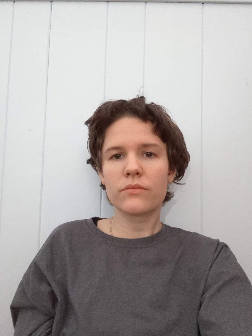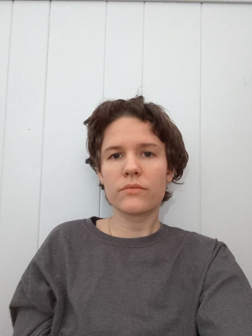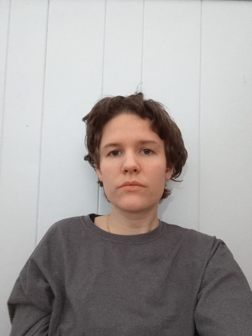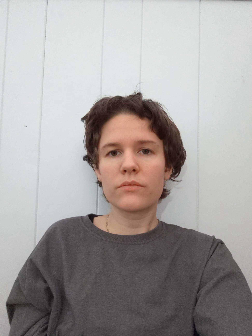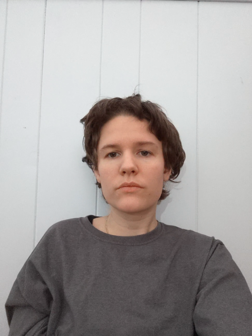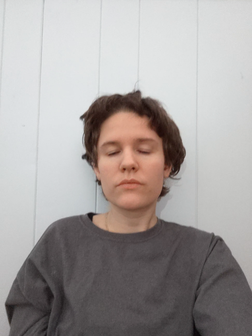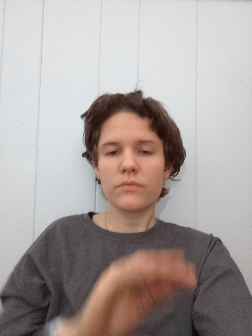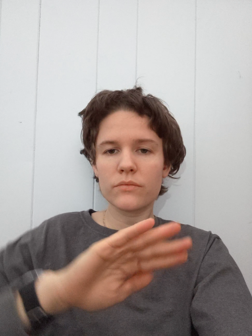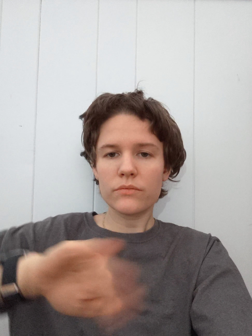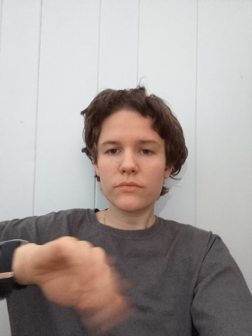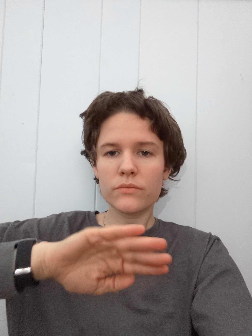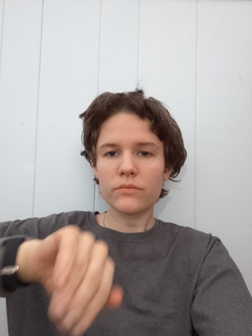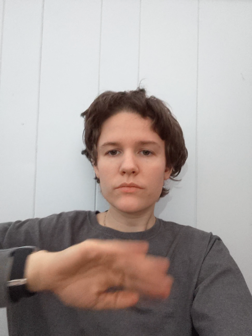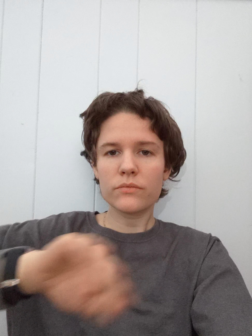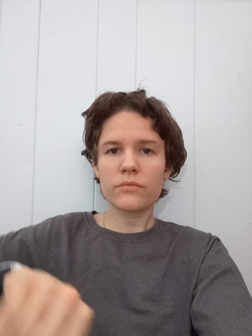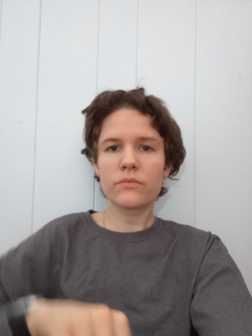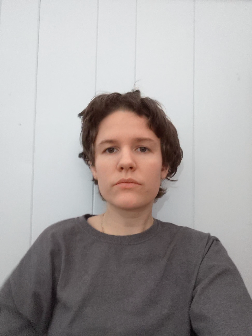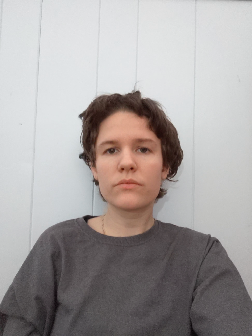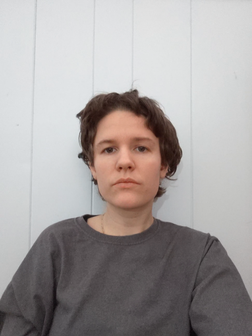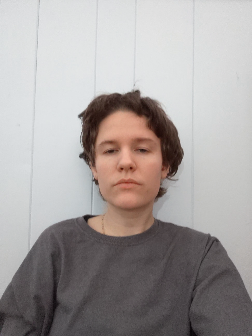pool